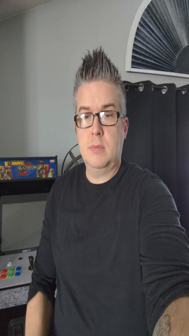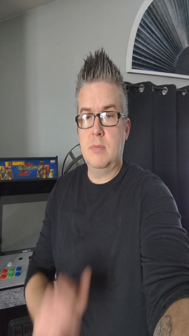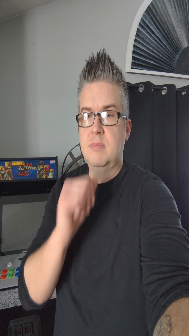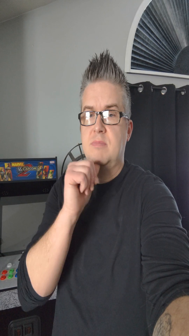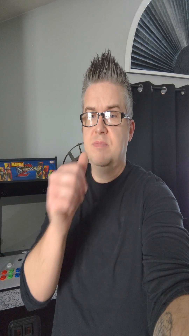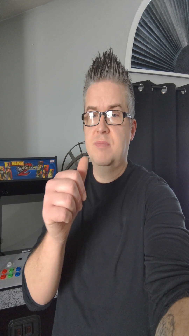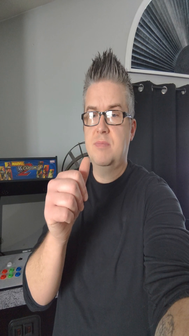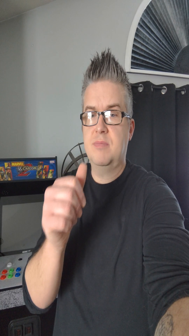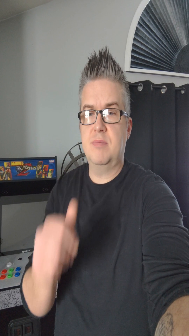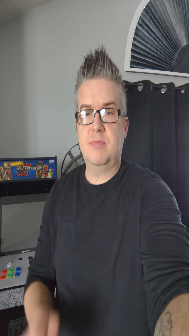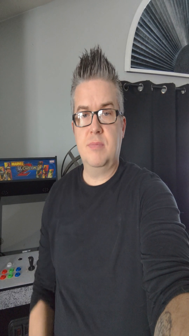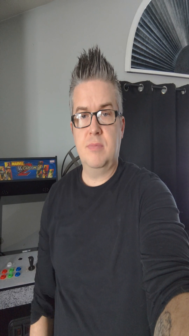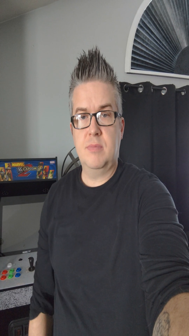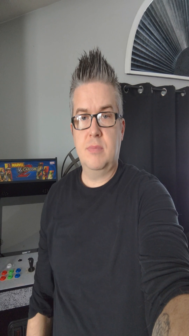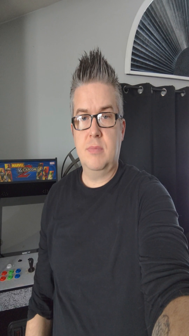not